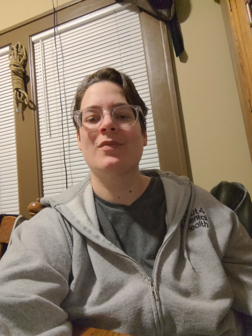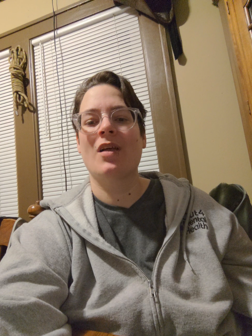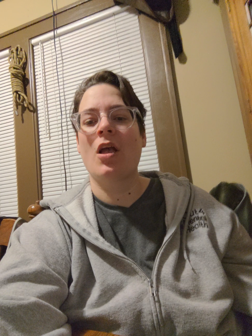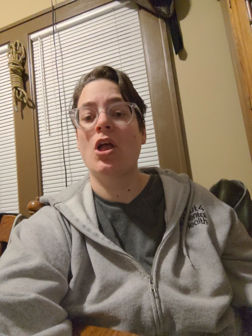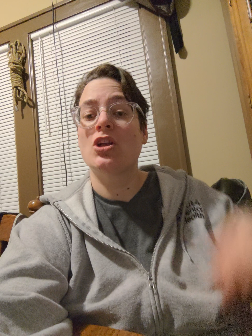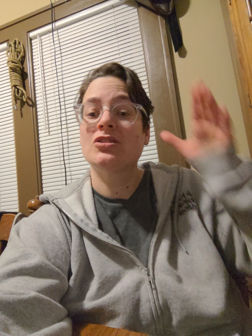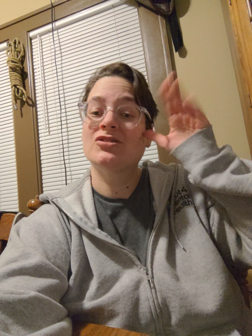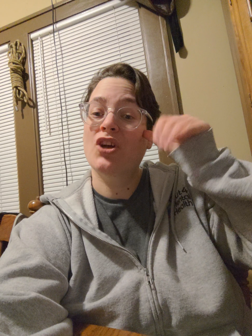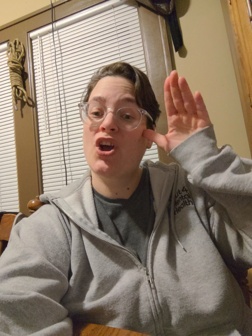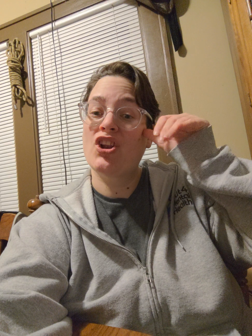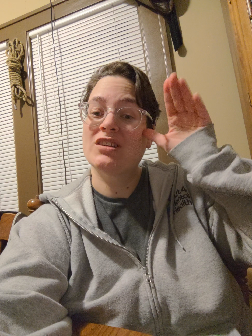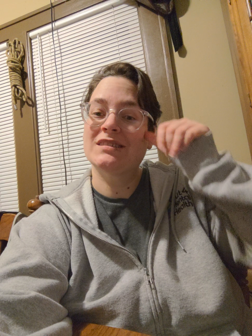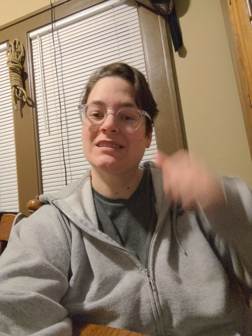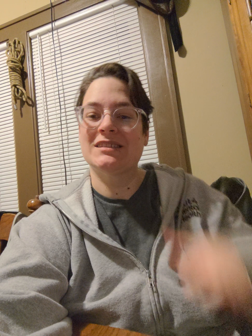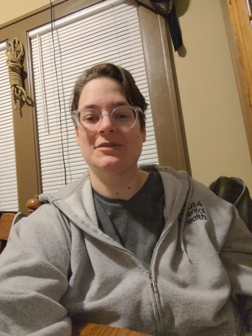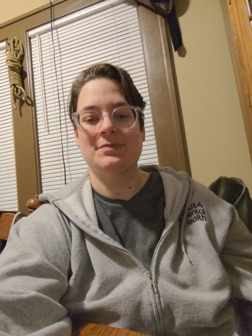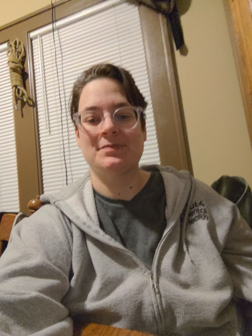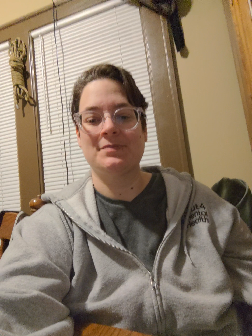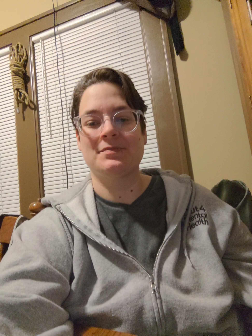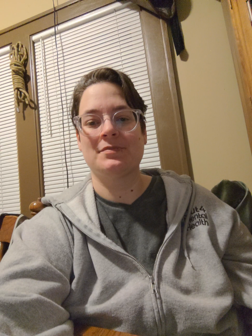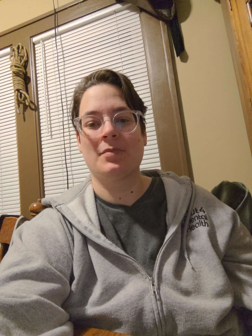donkey